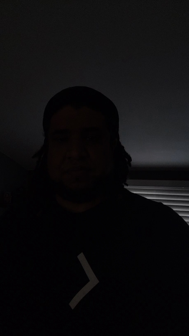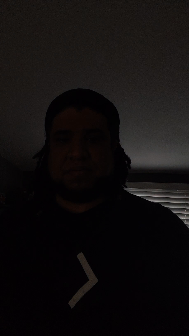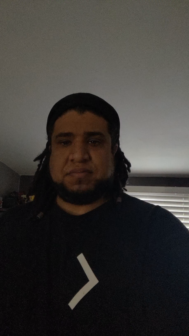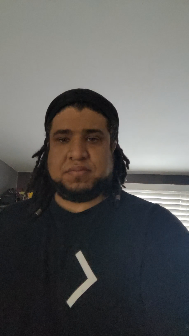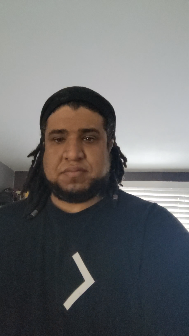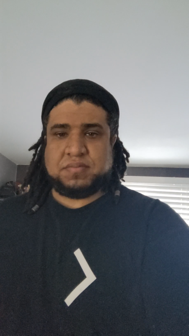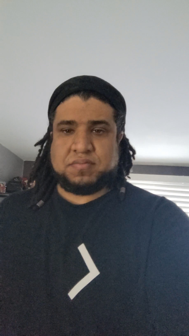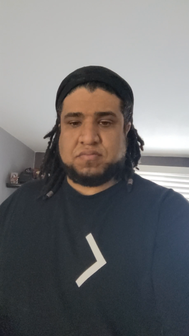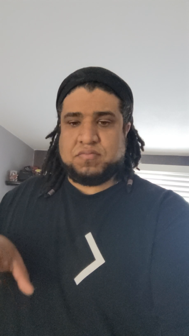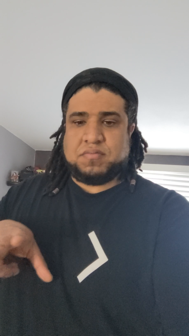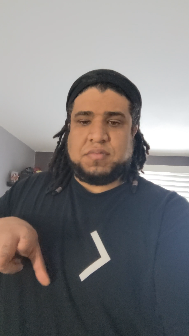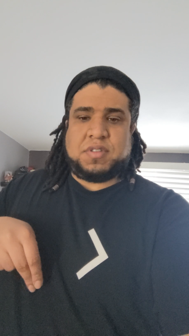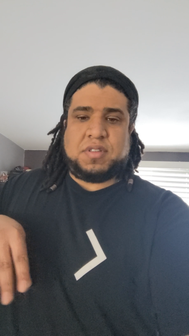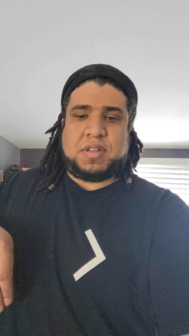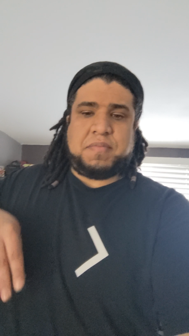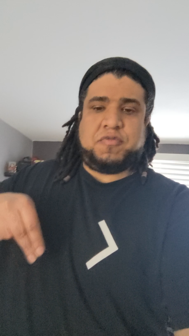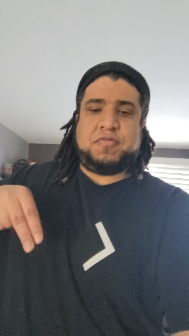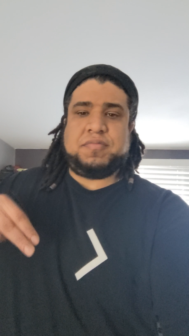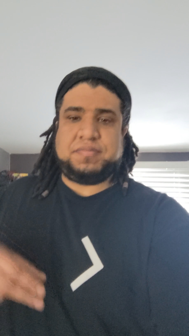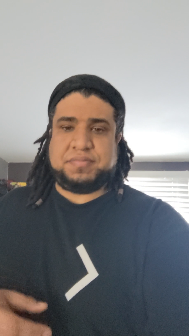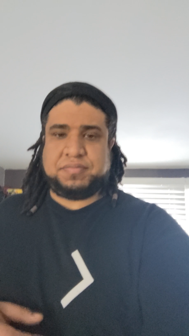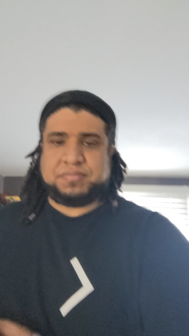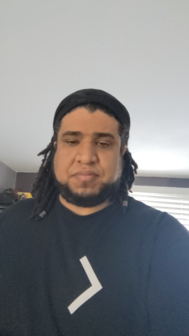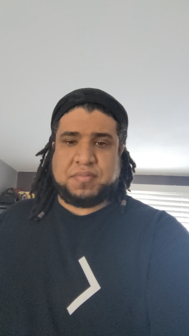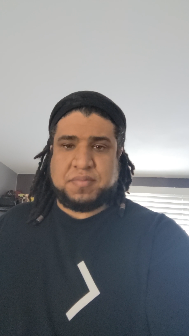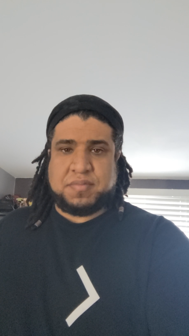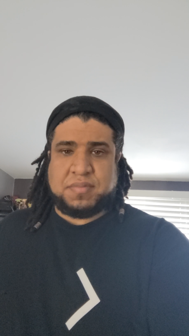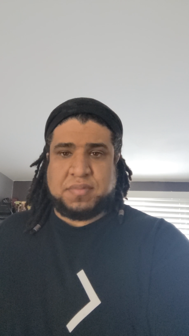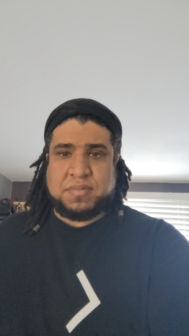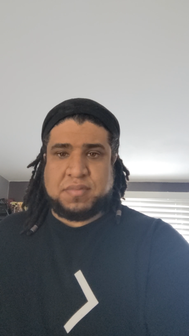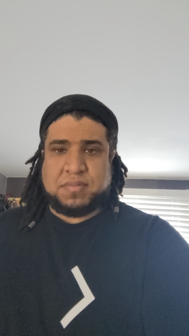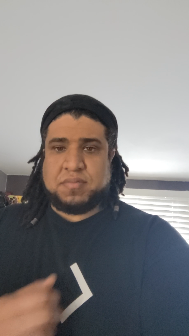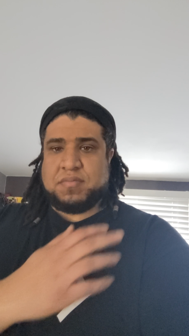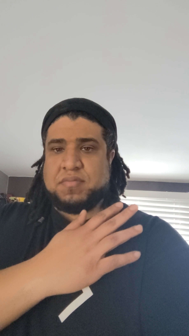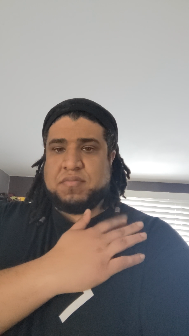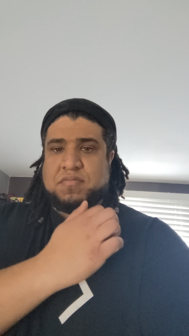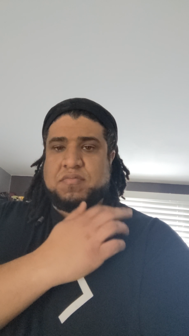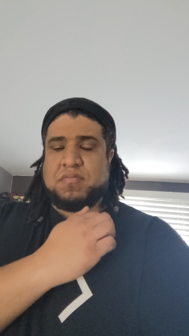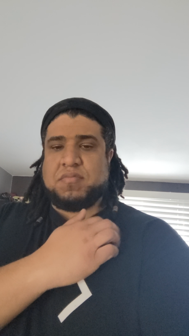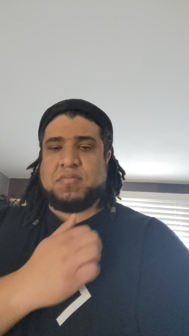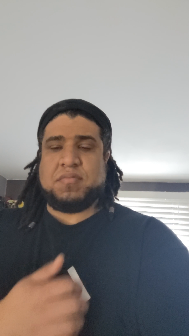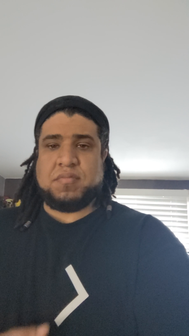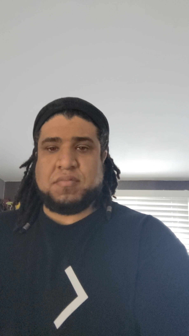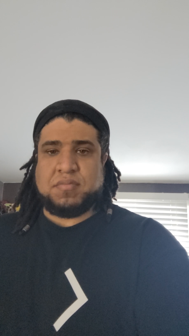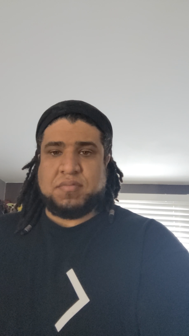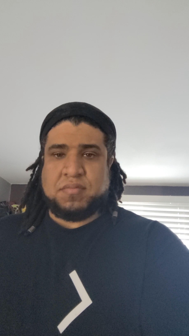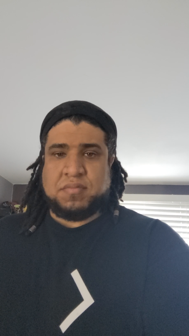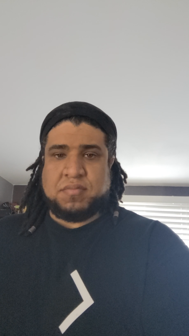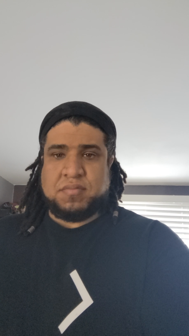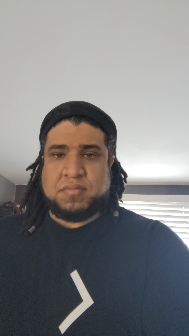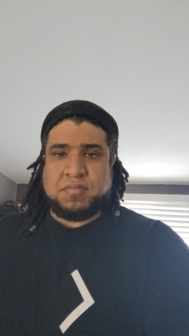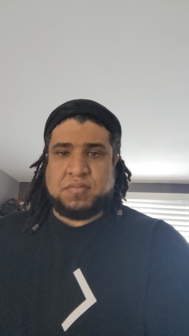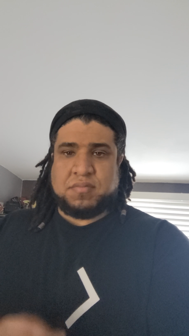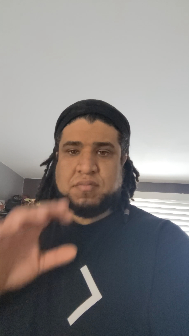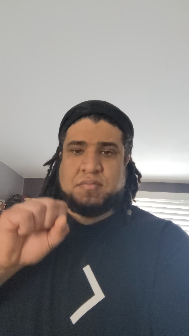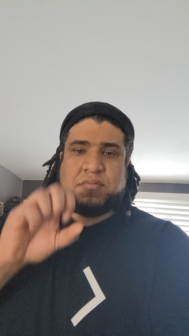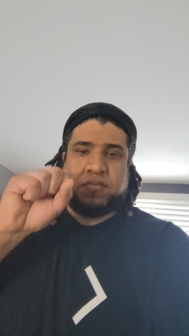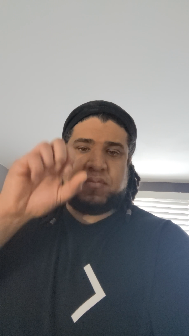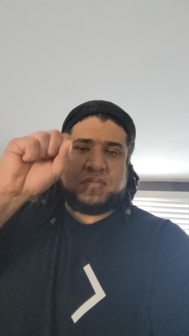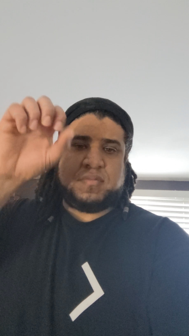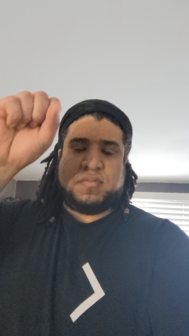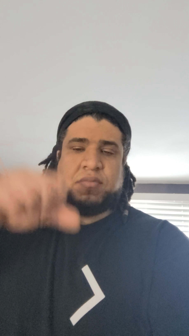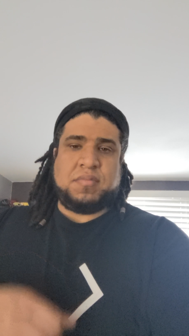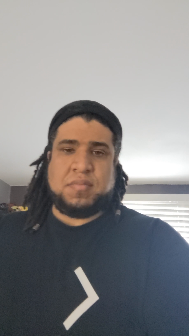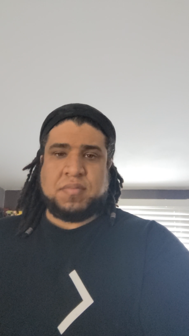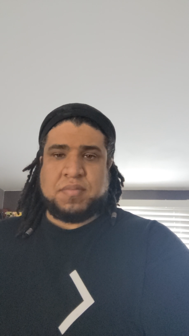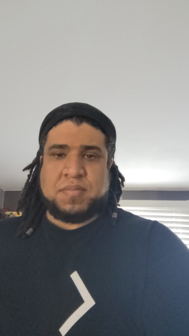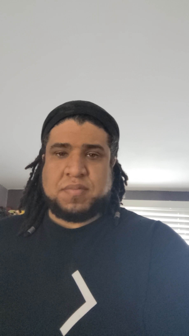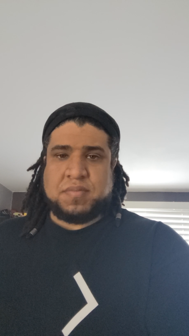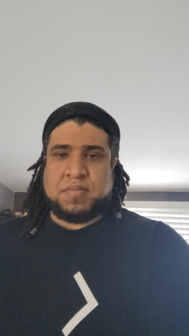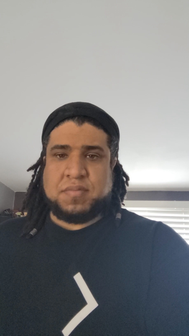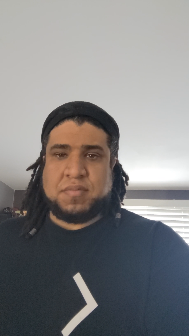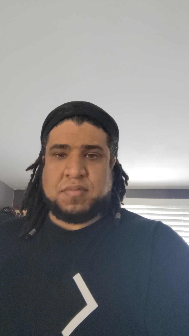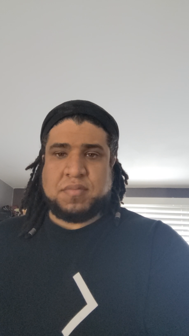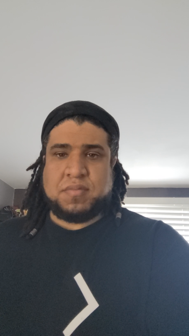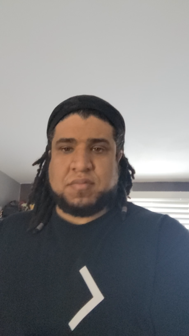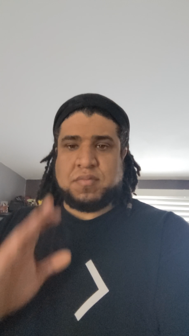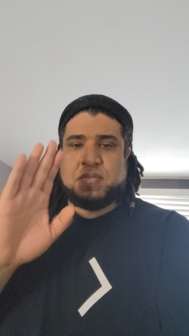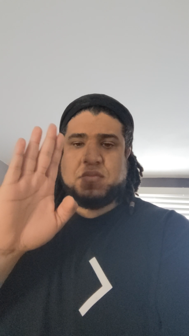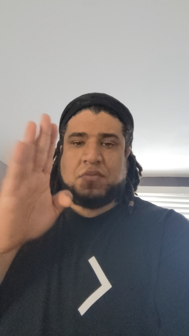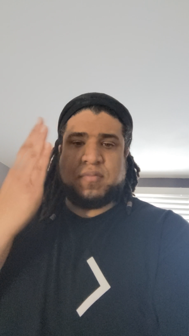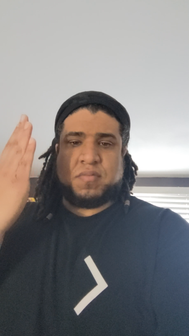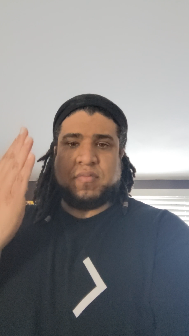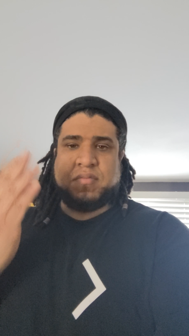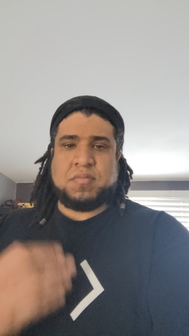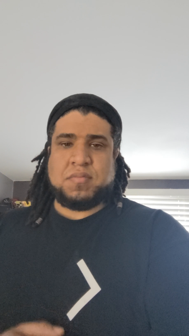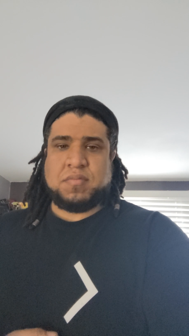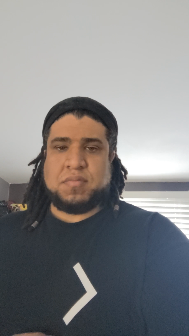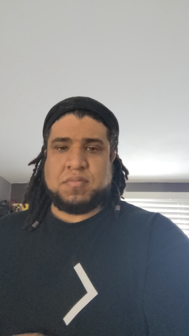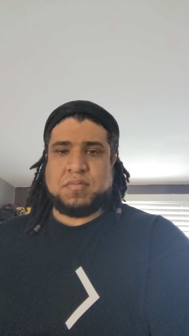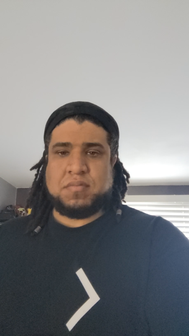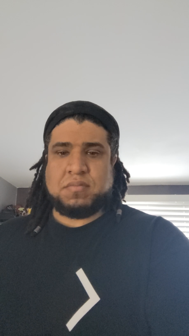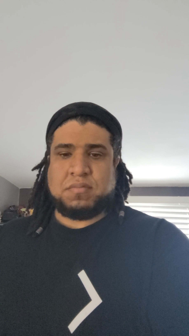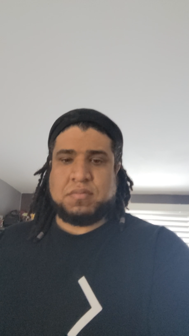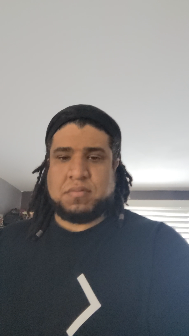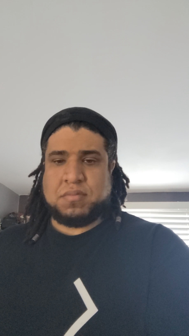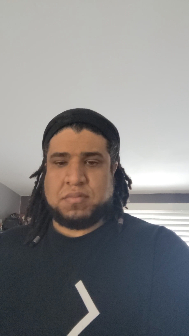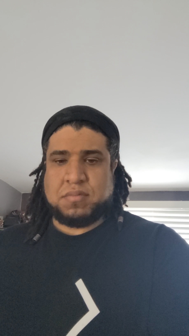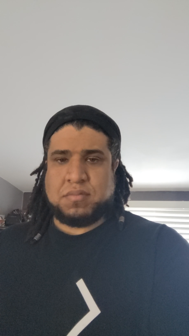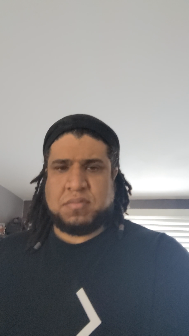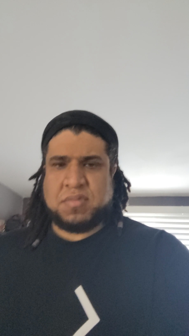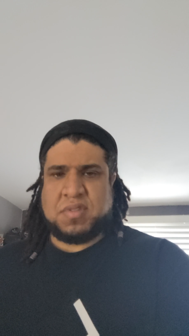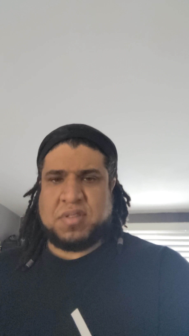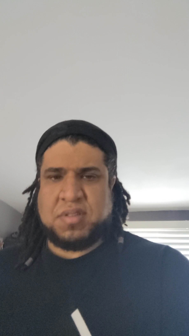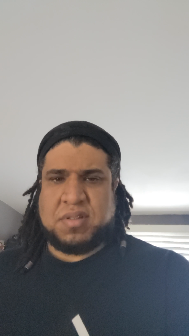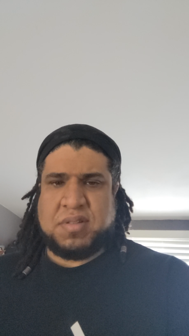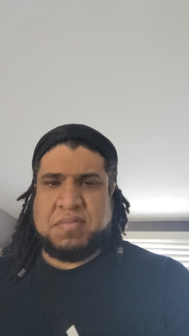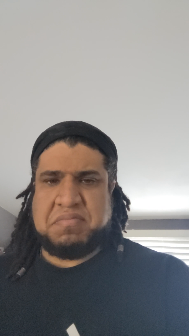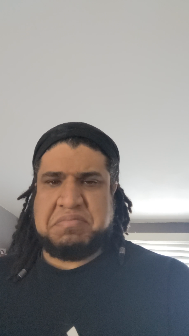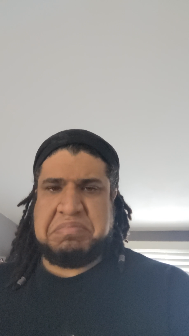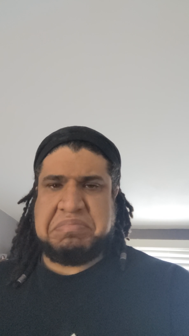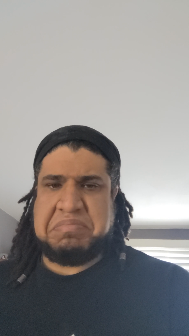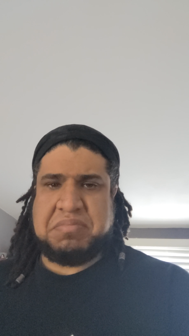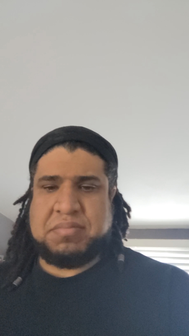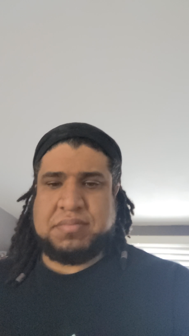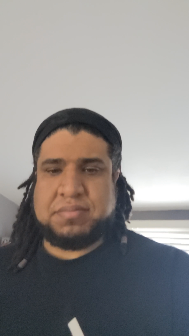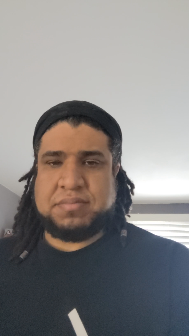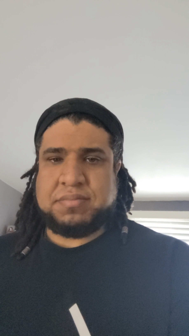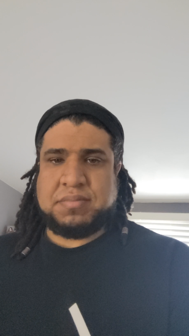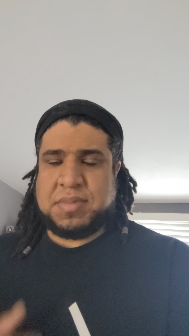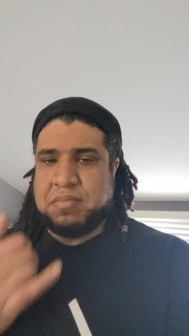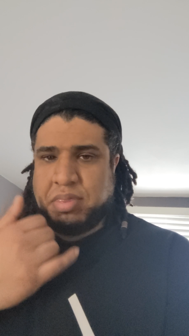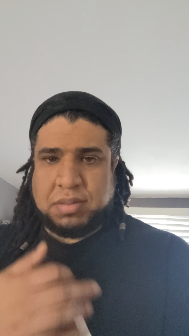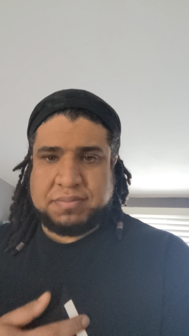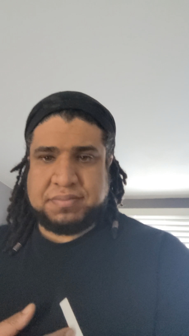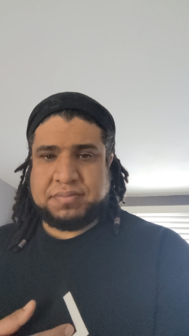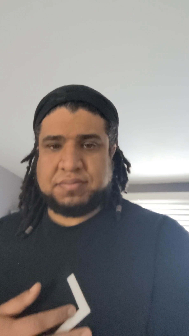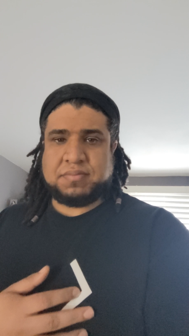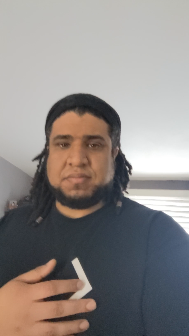diaper